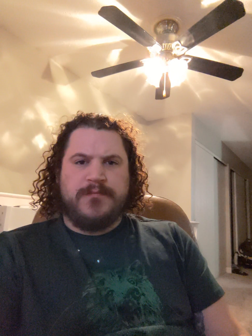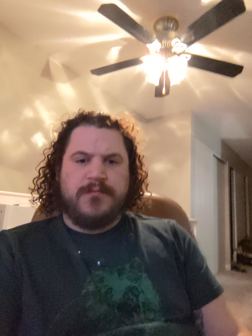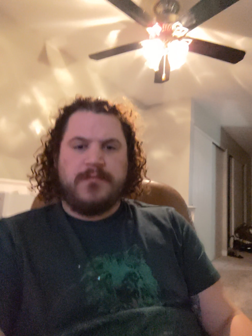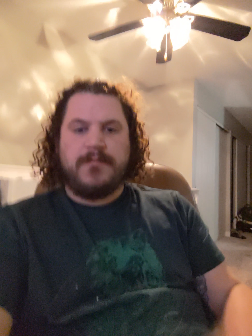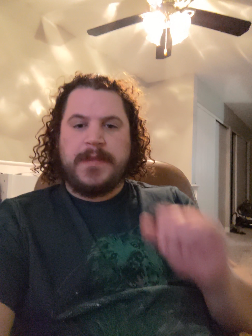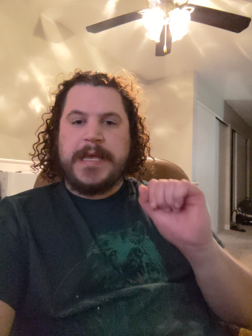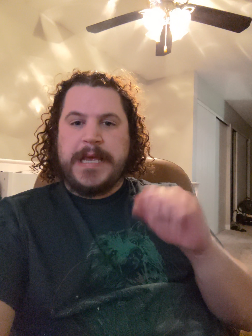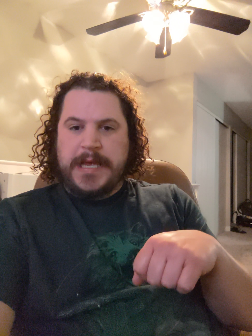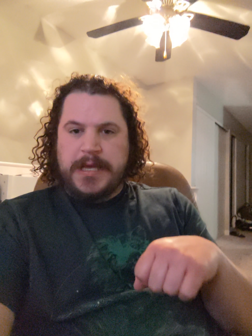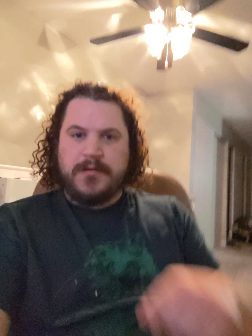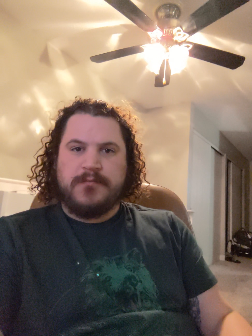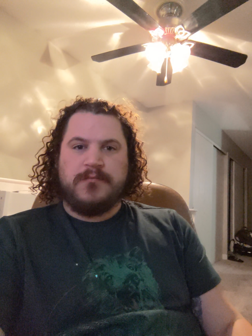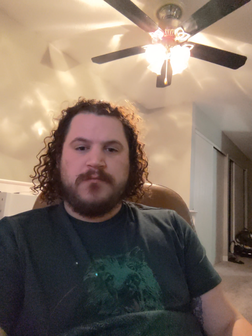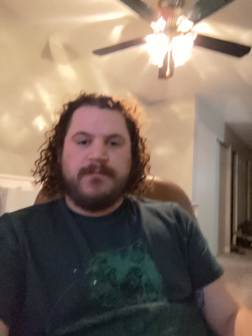can